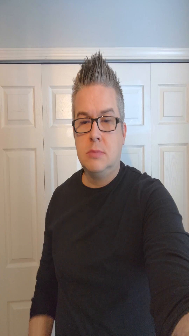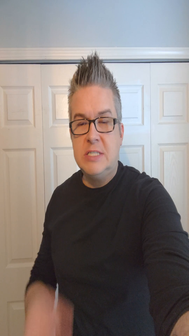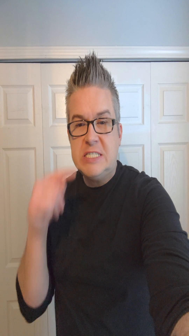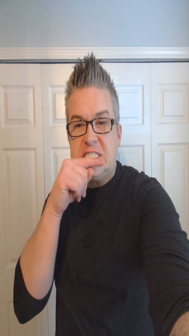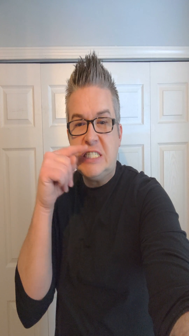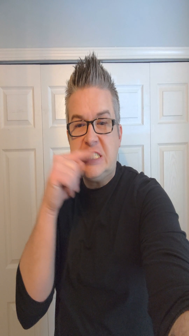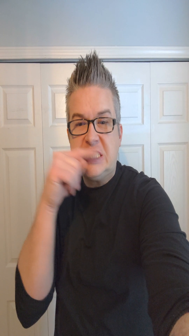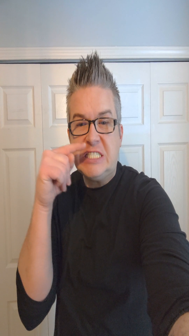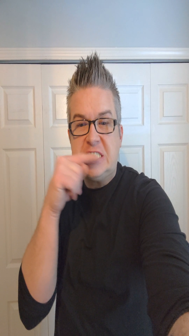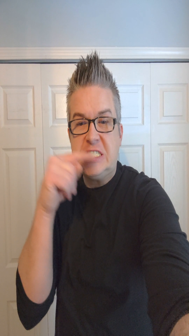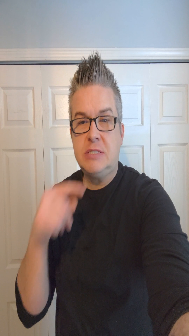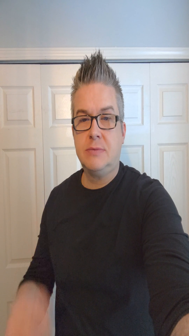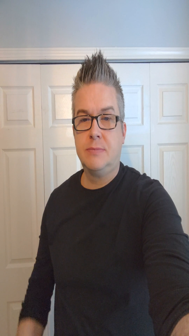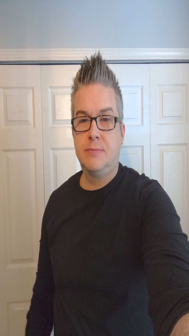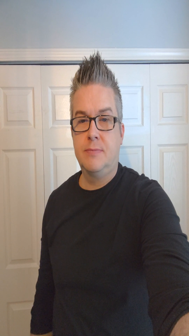toothbrush